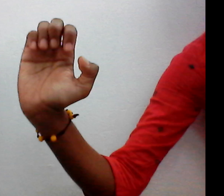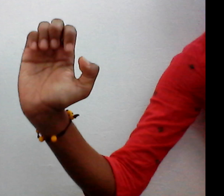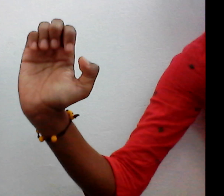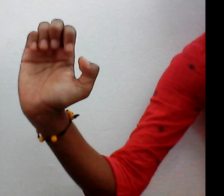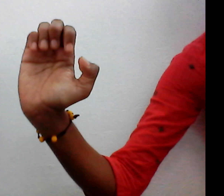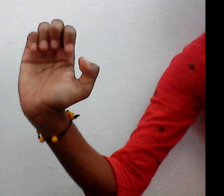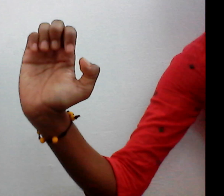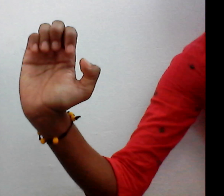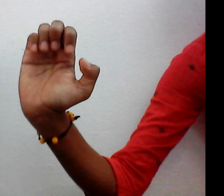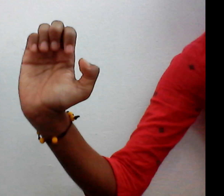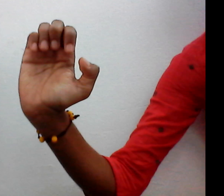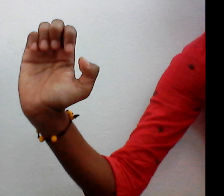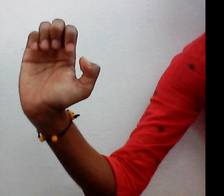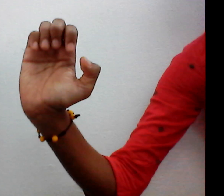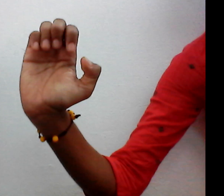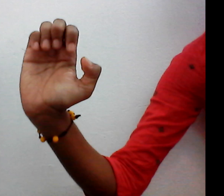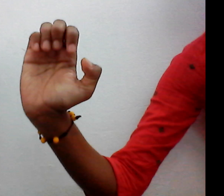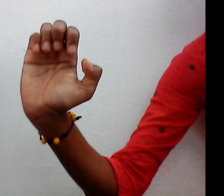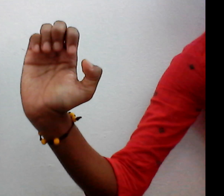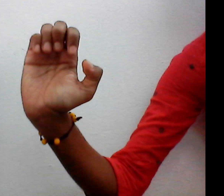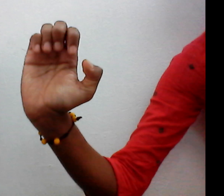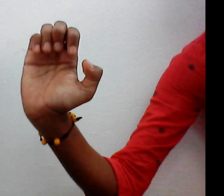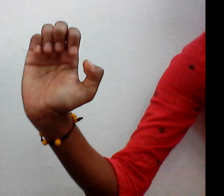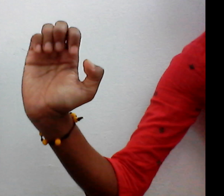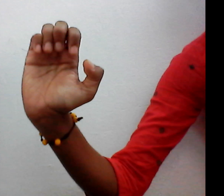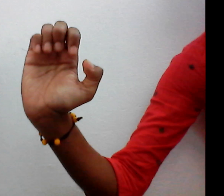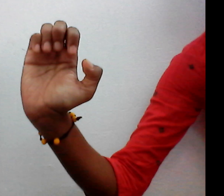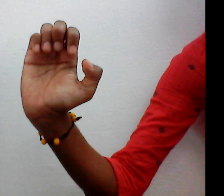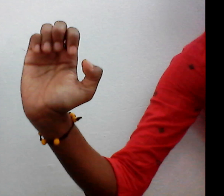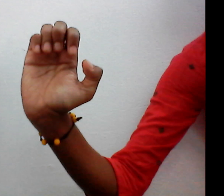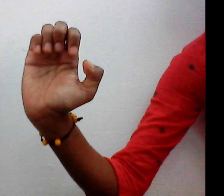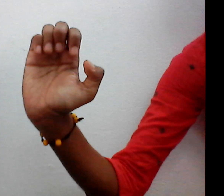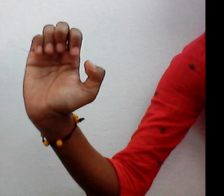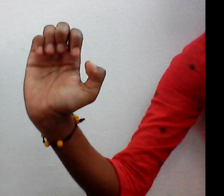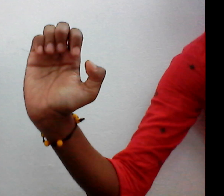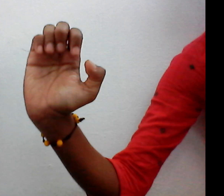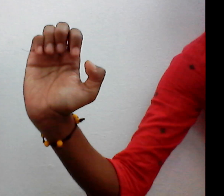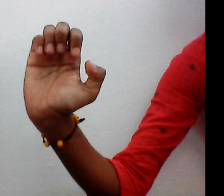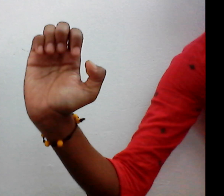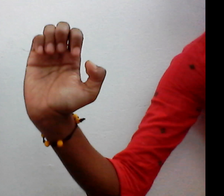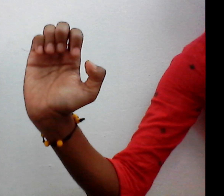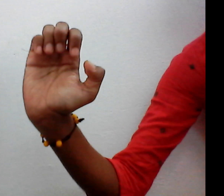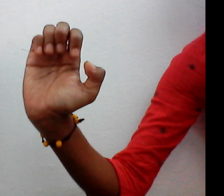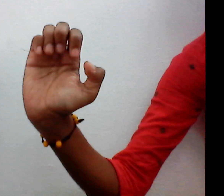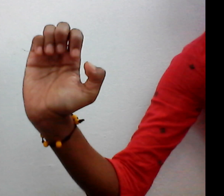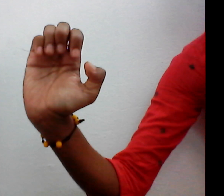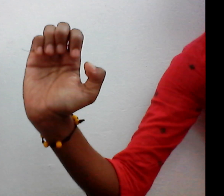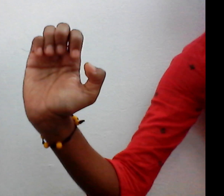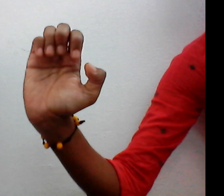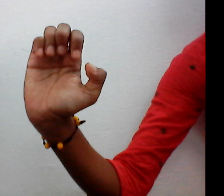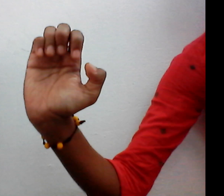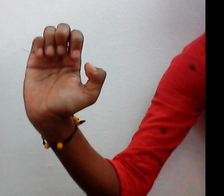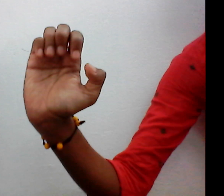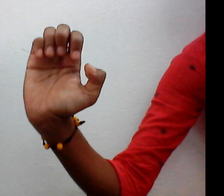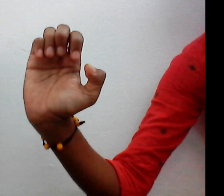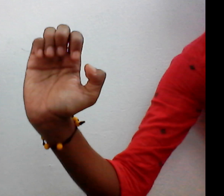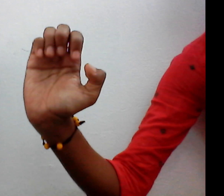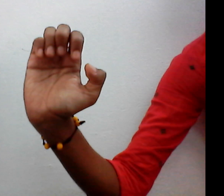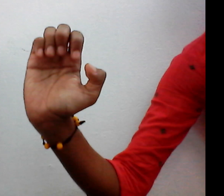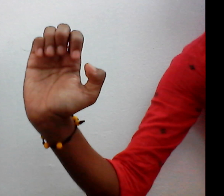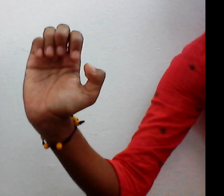ഇ